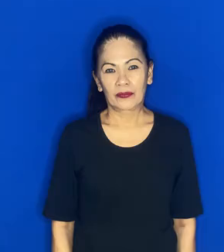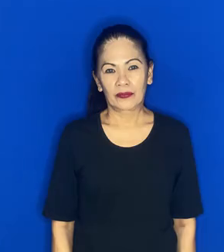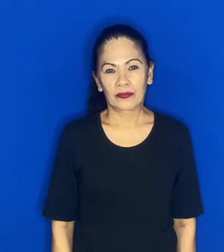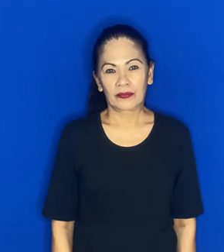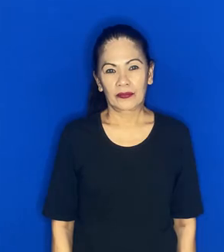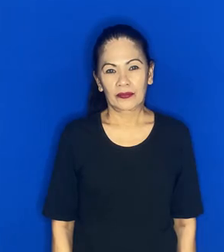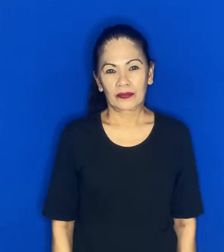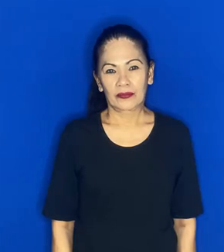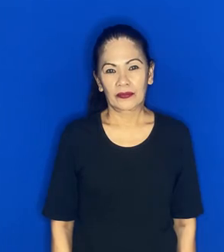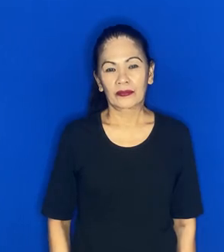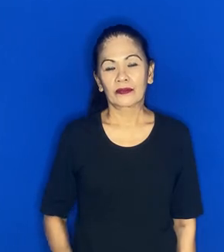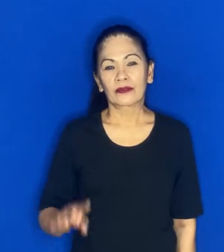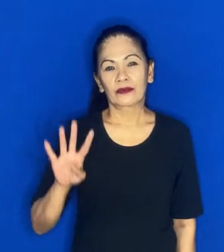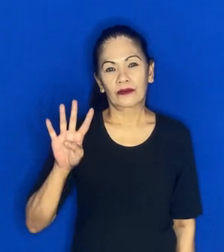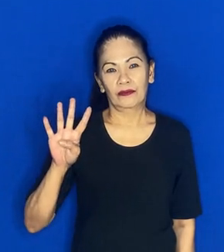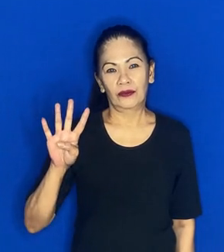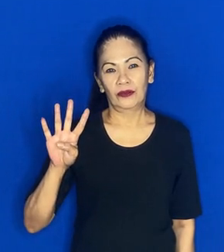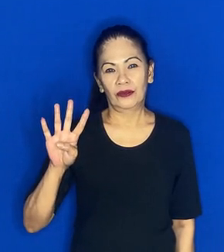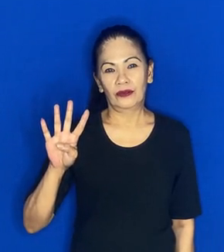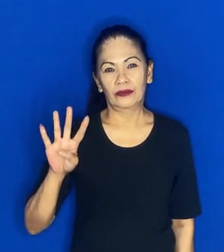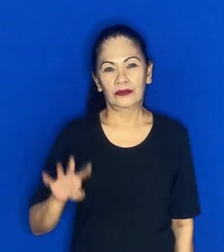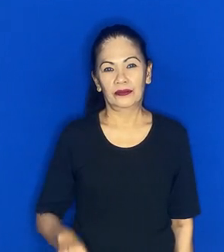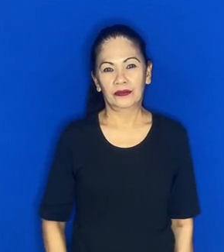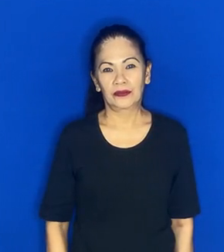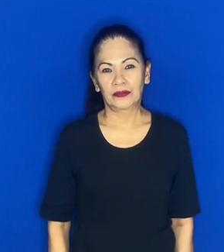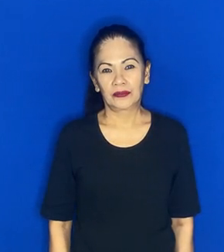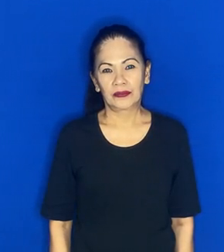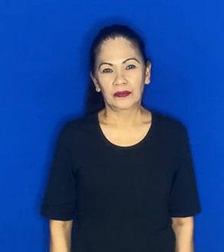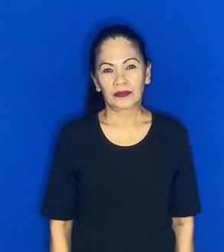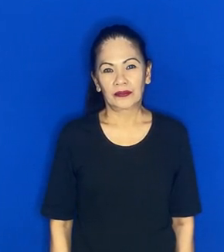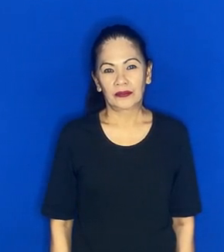four